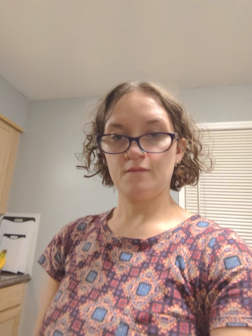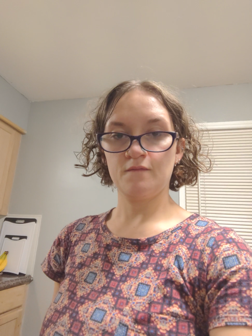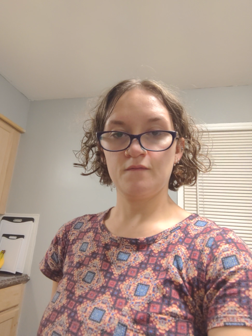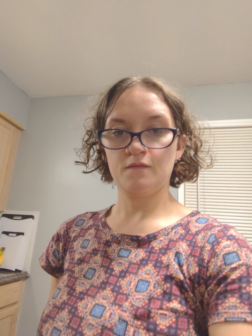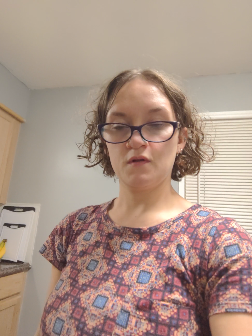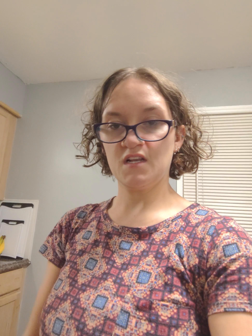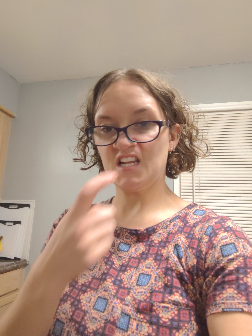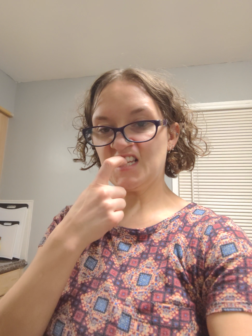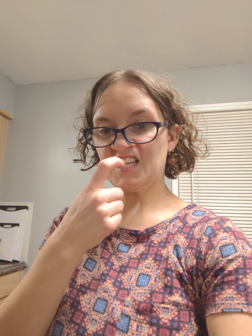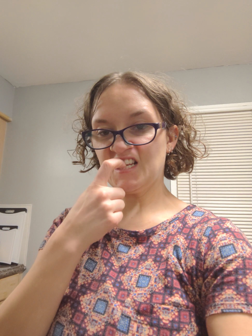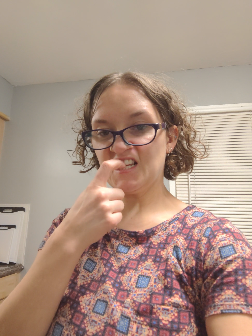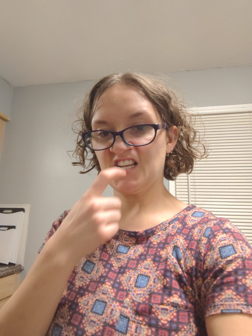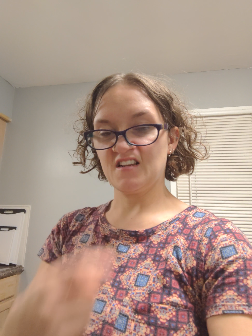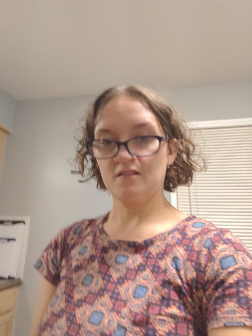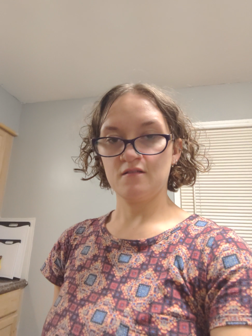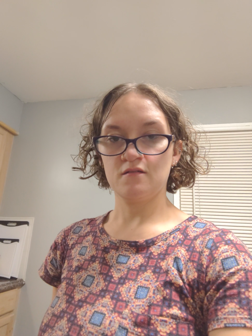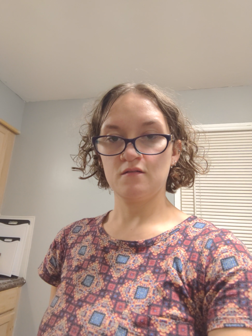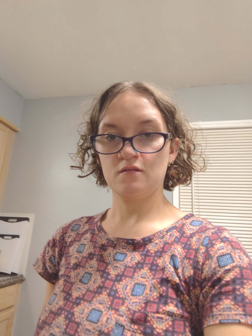window